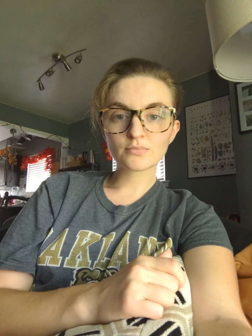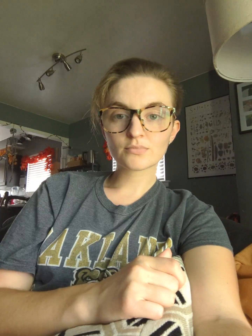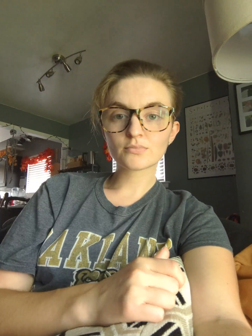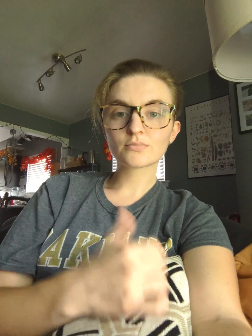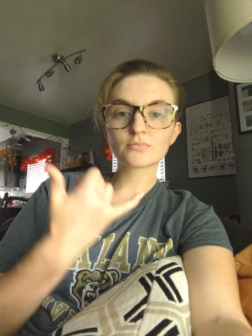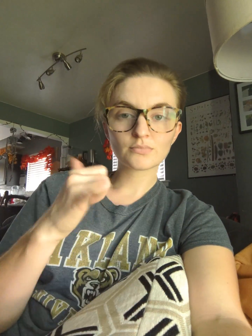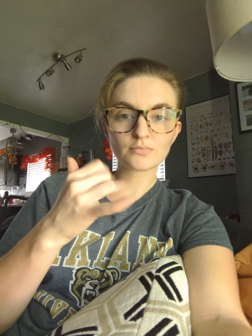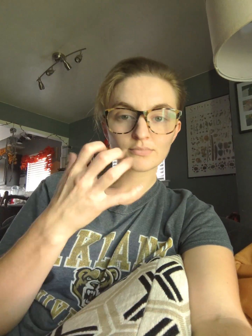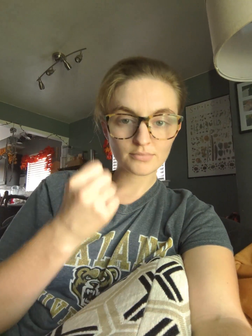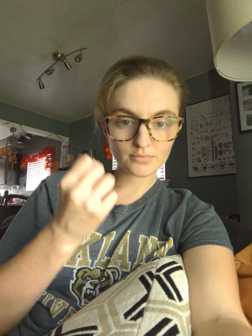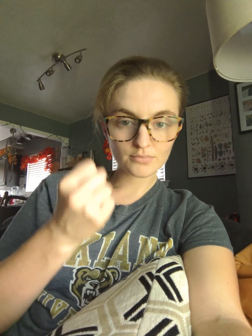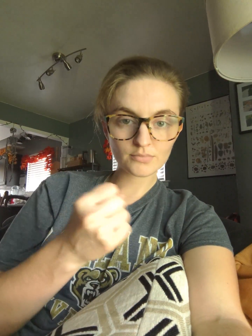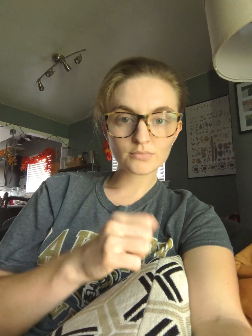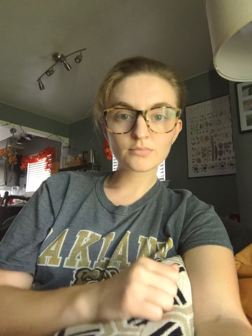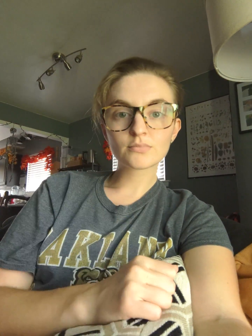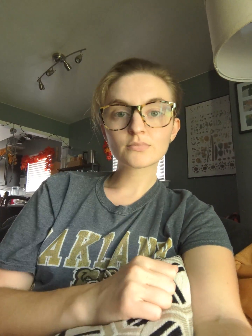play dough